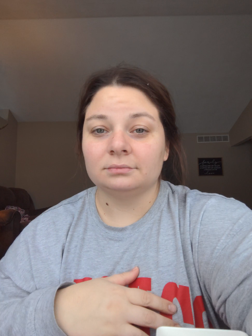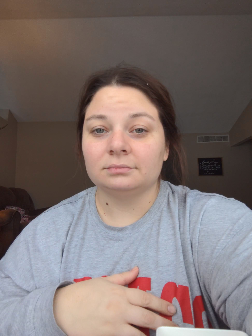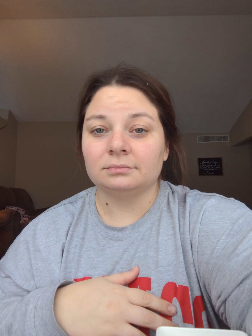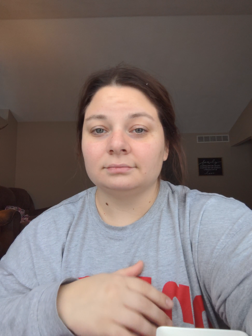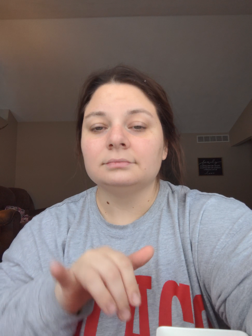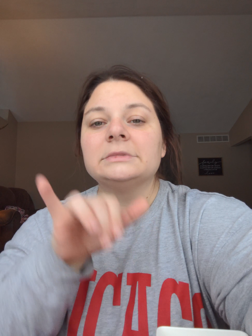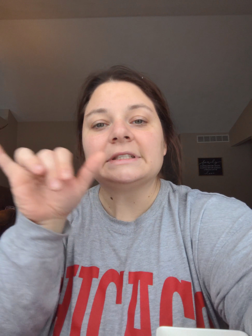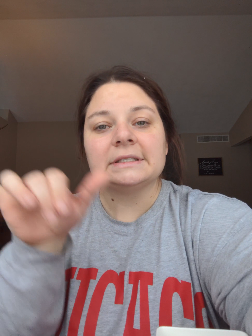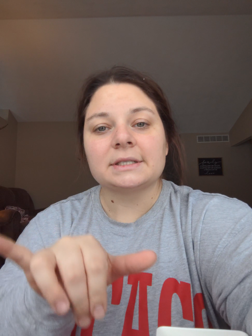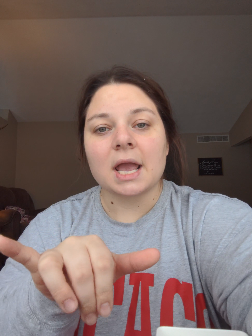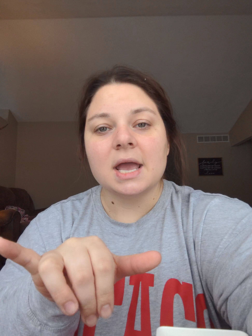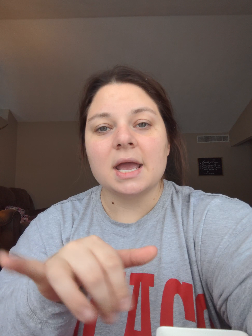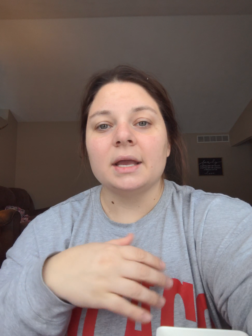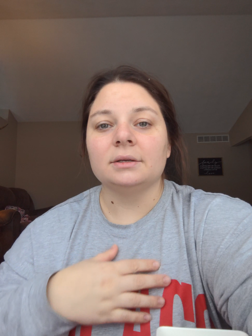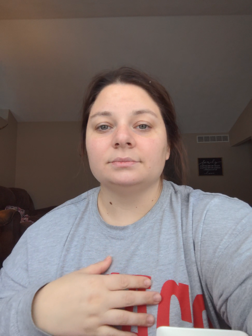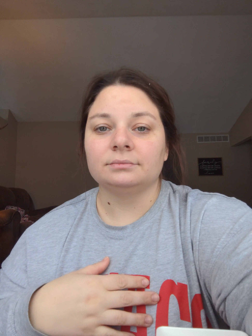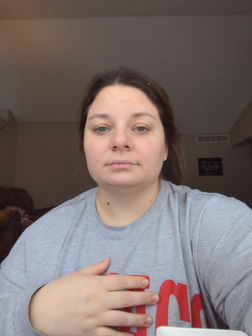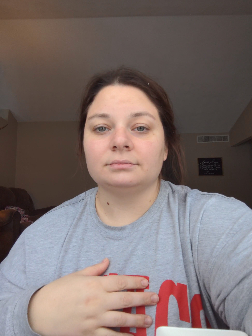stay